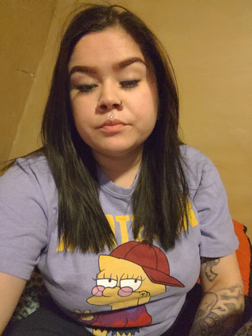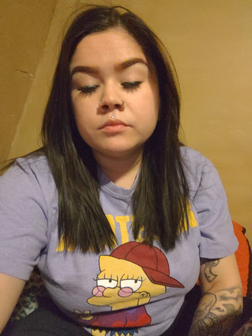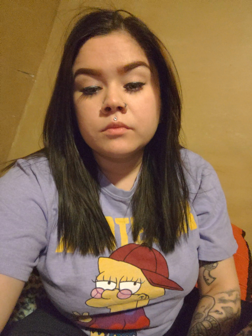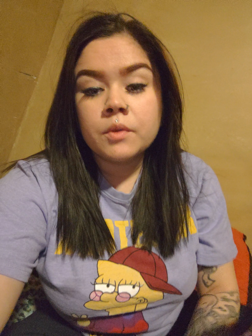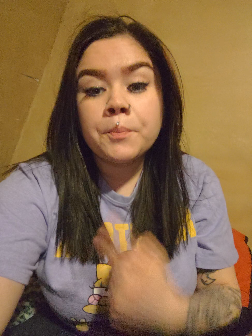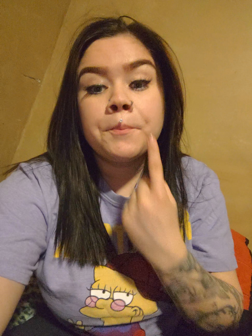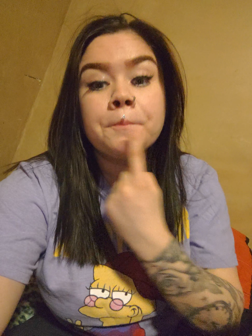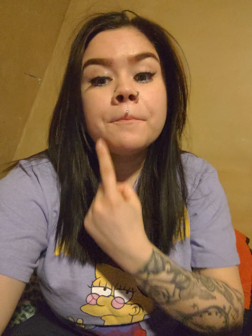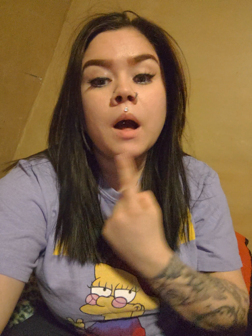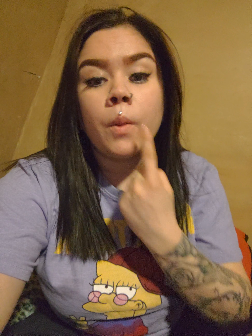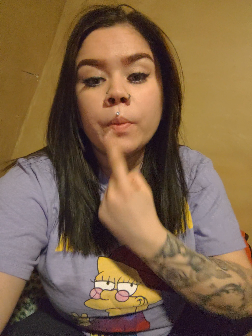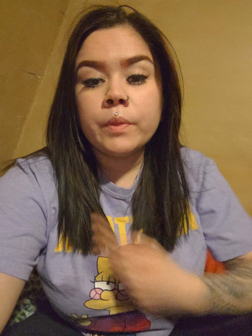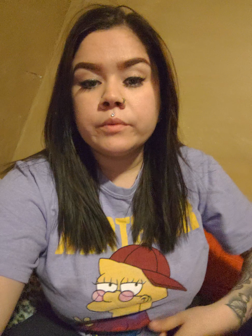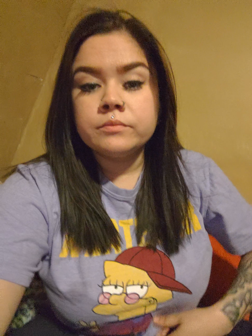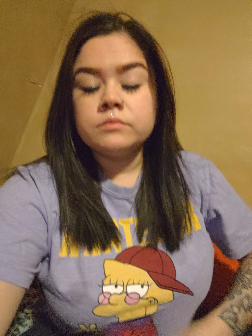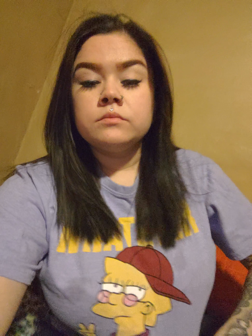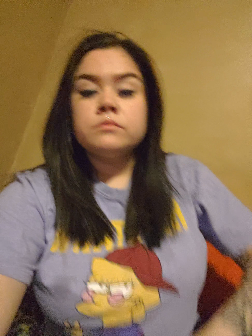mouth